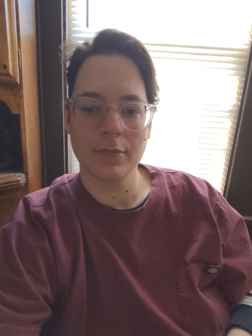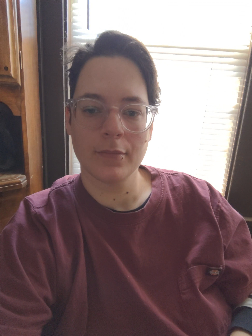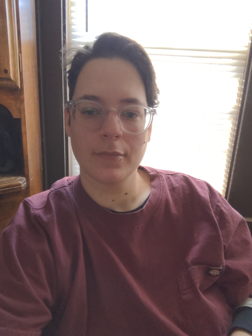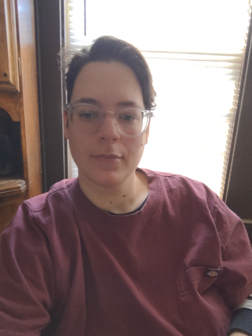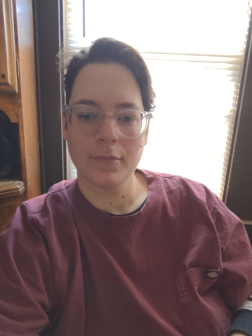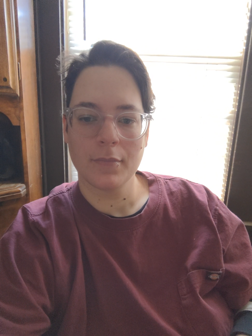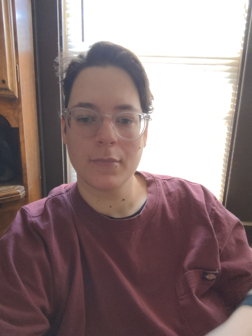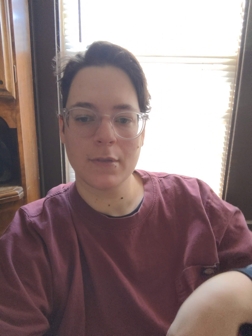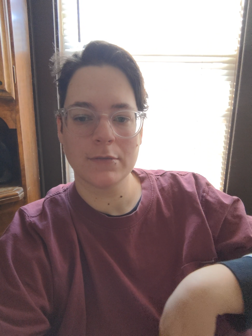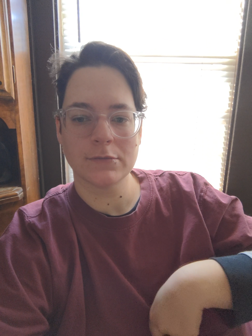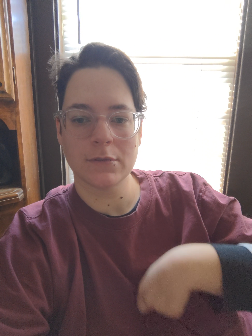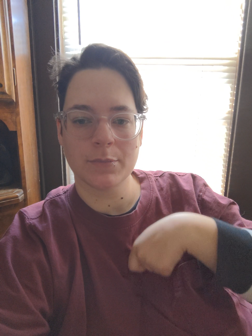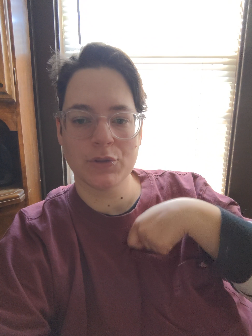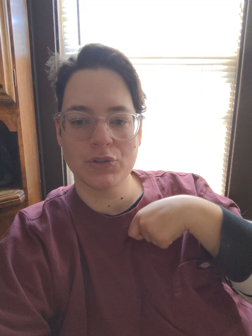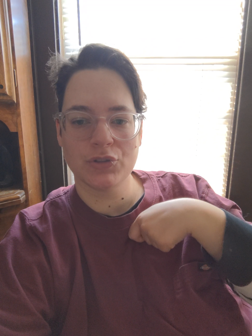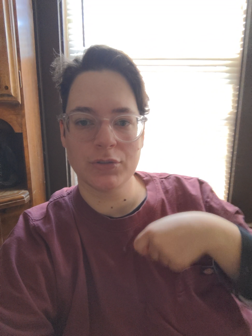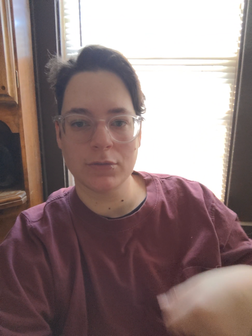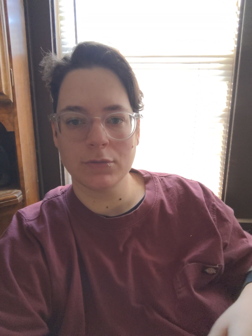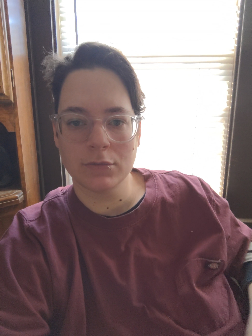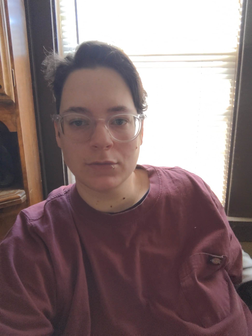zipper